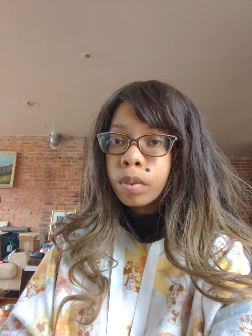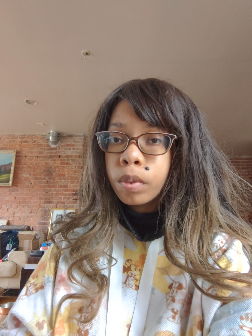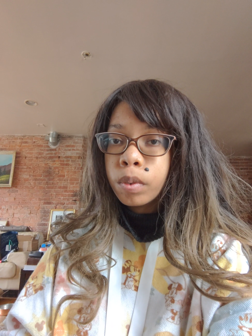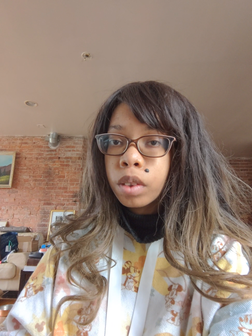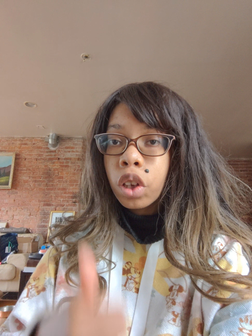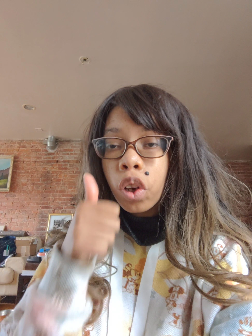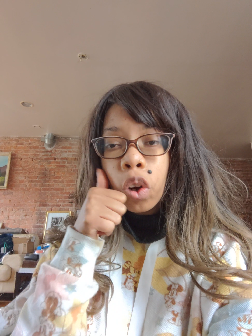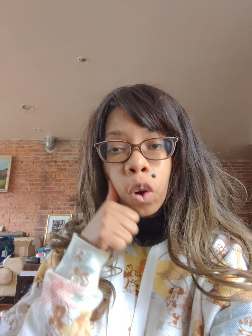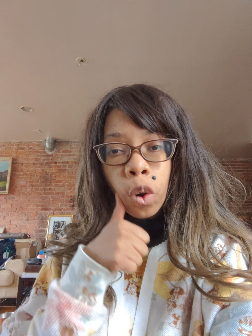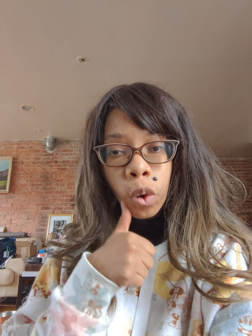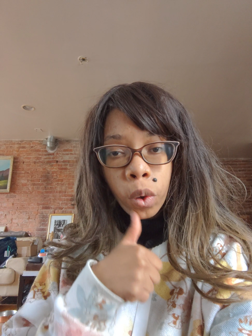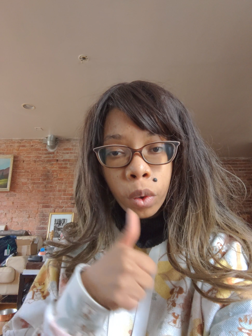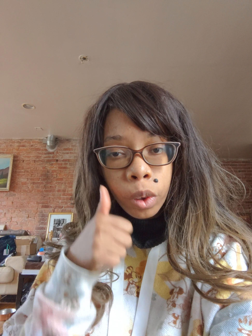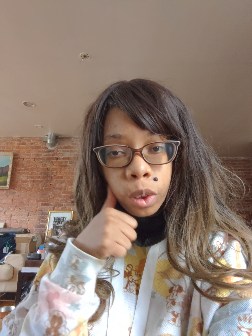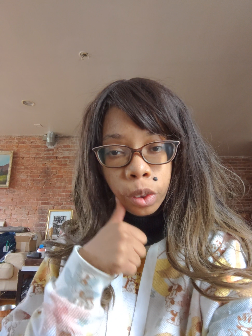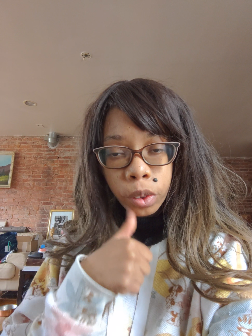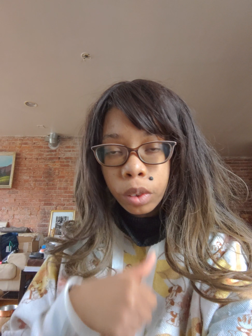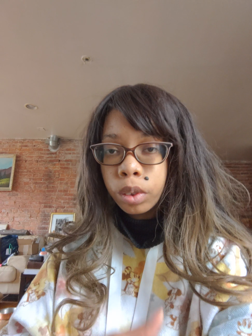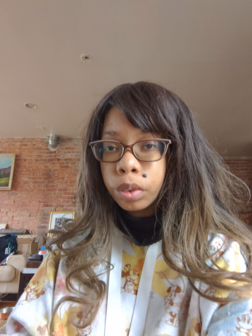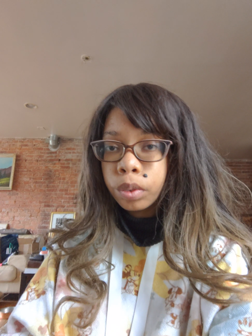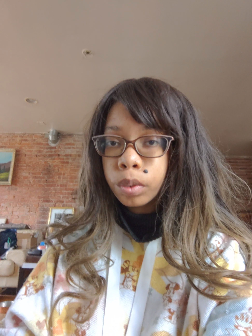girl